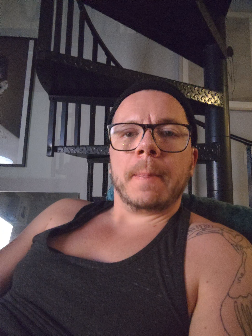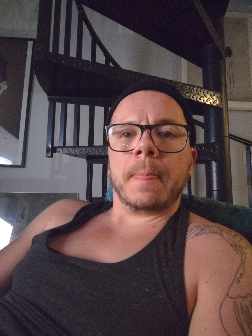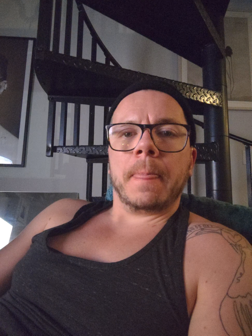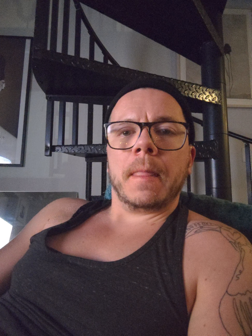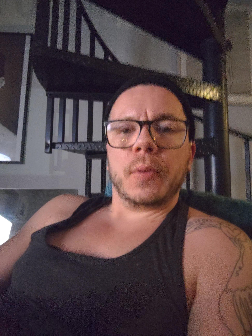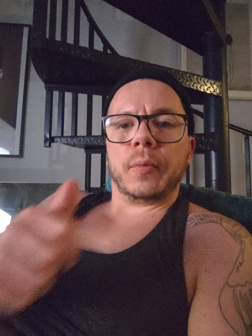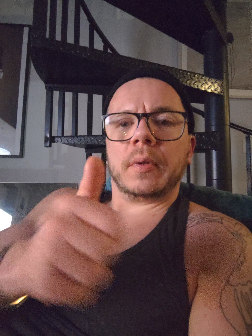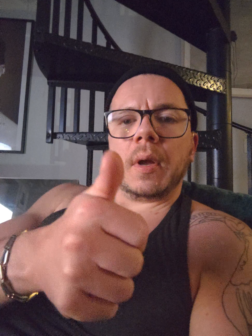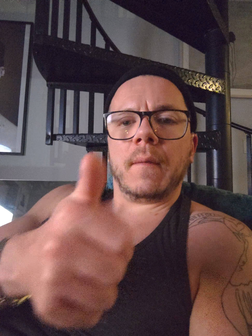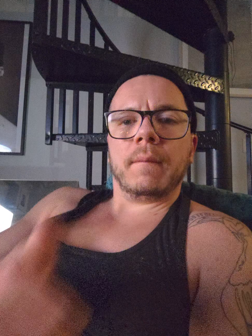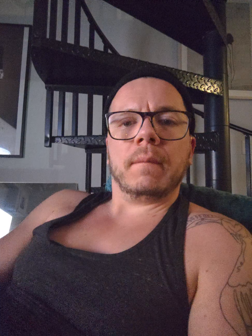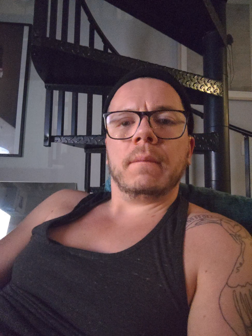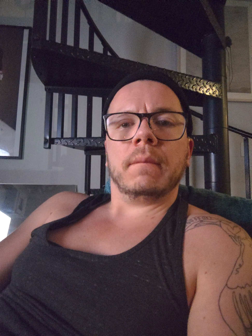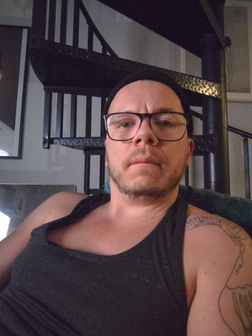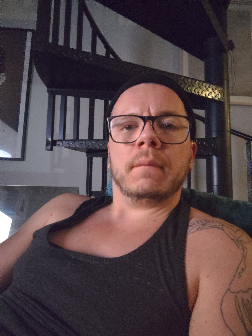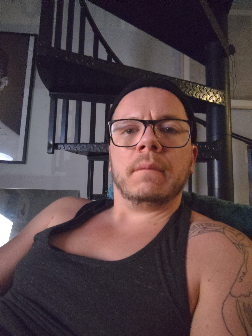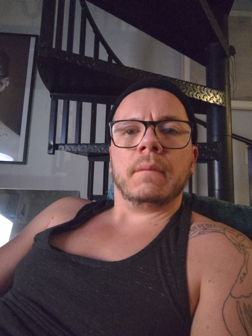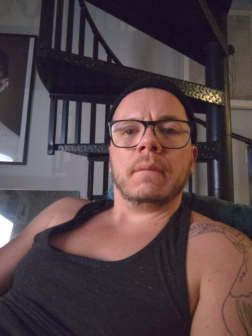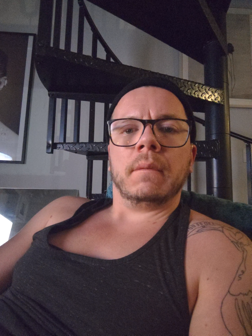yourself